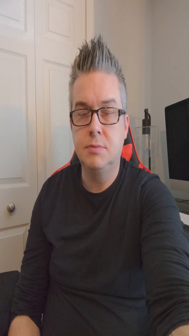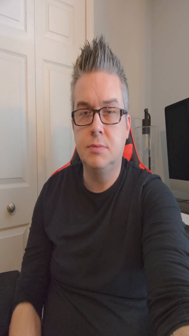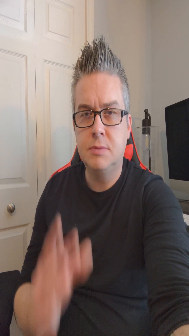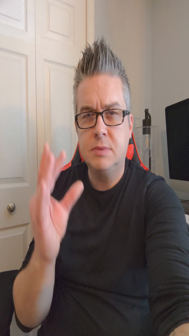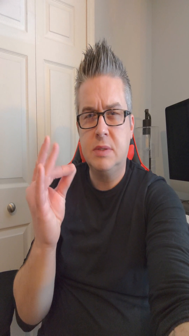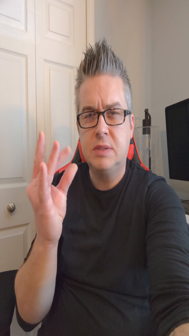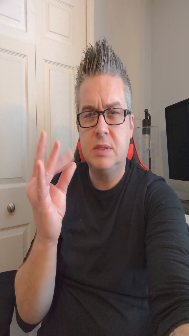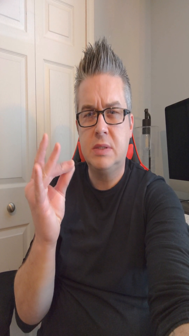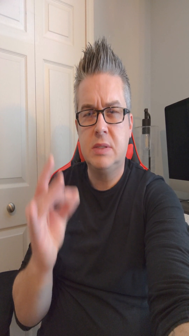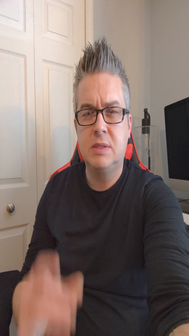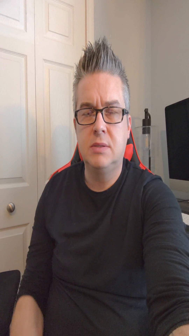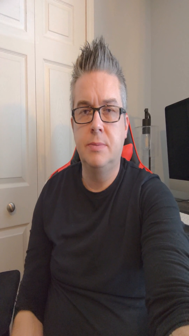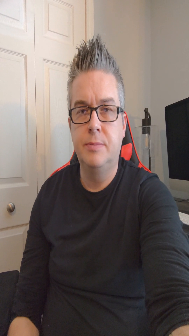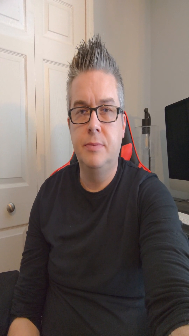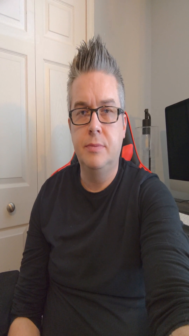sticky